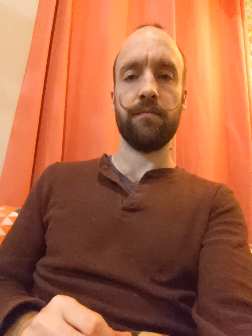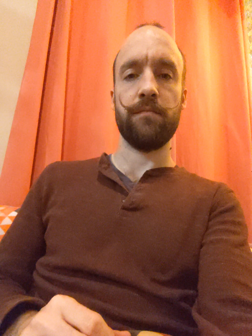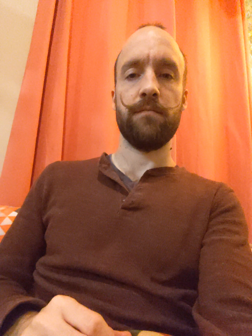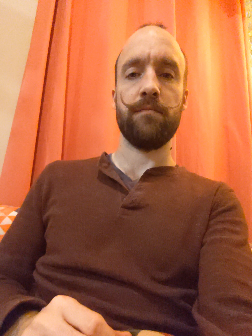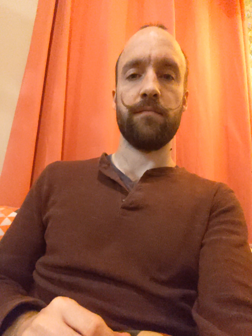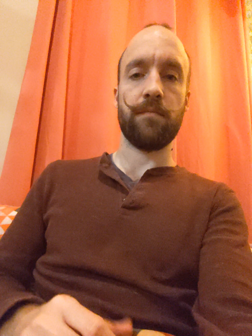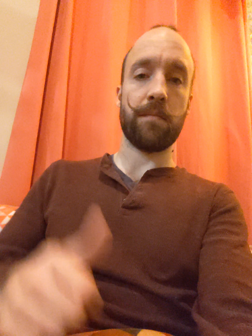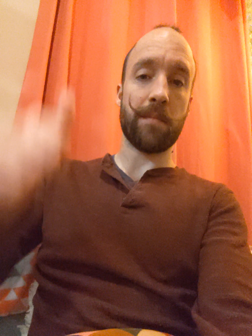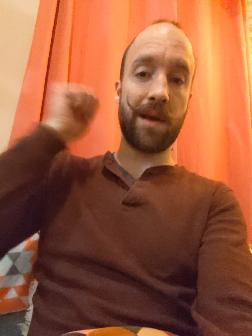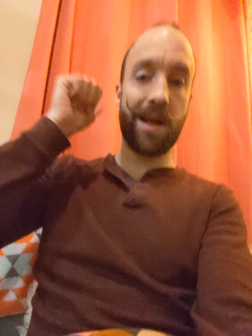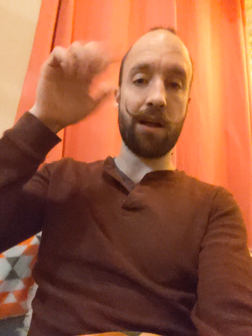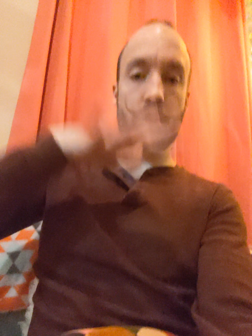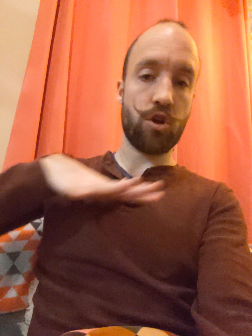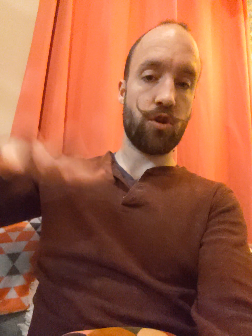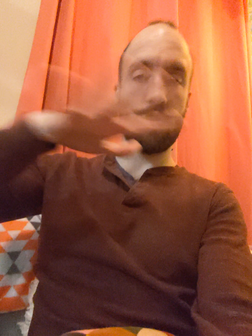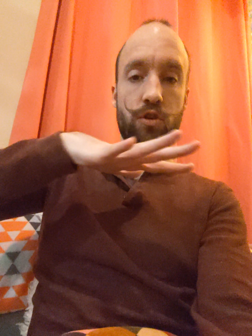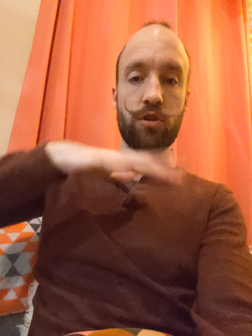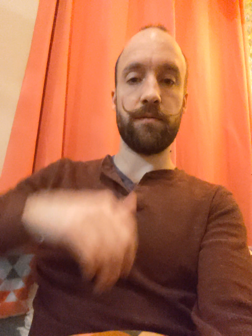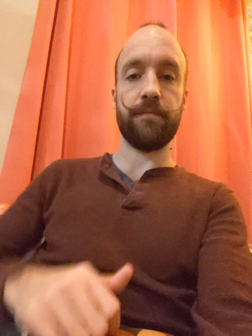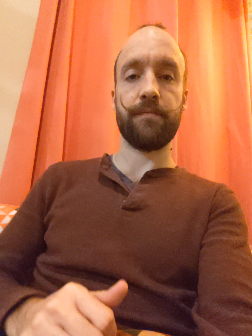backyard